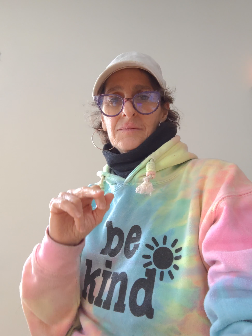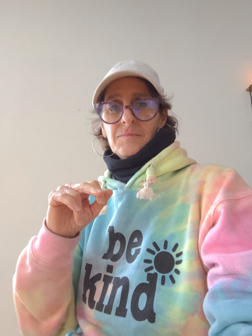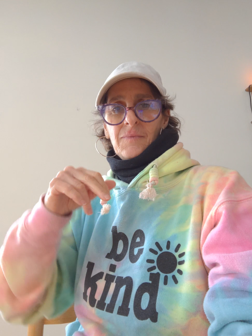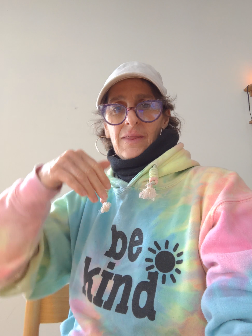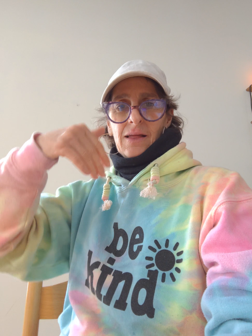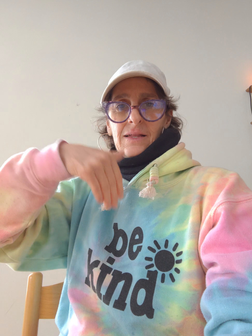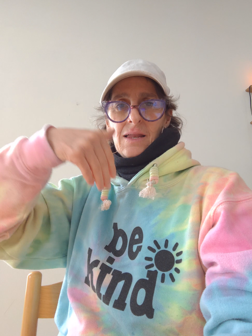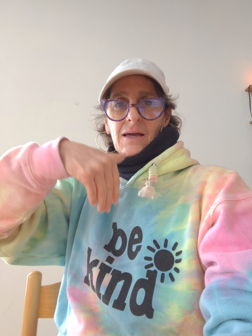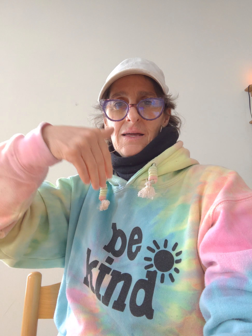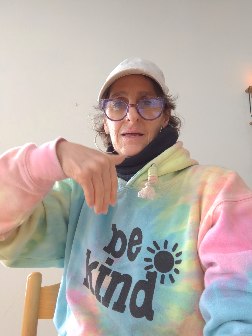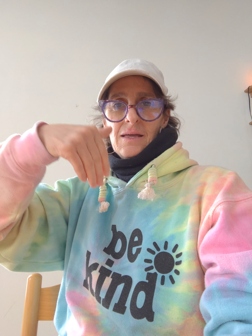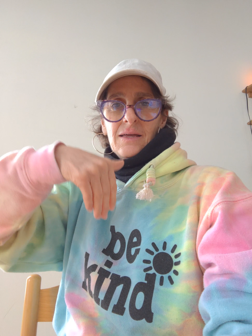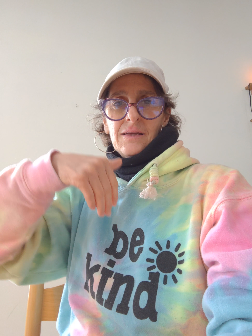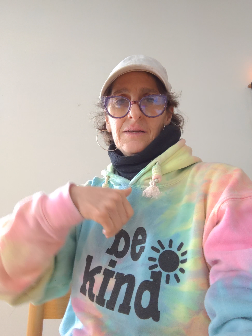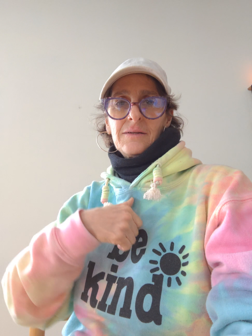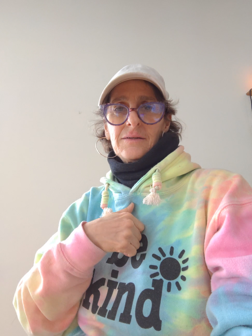night